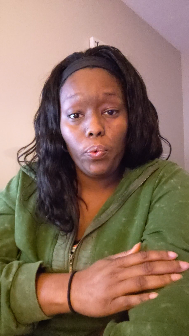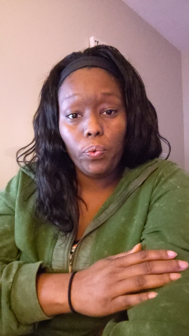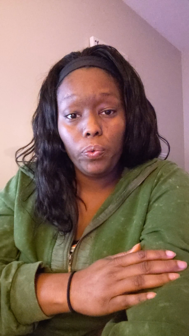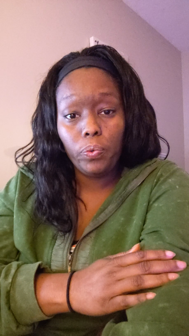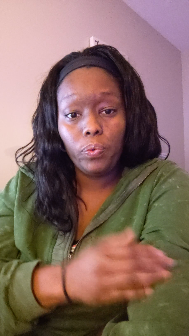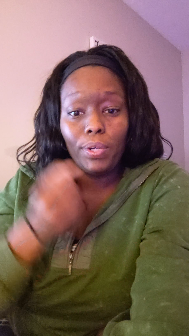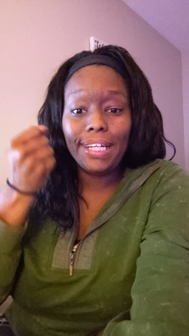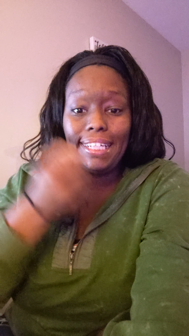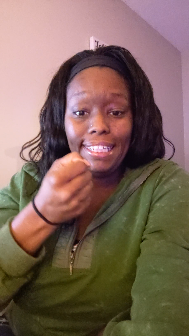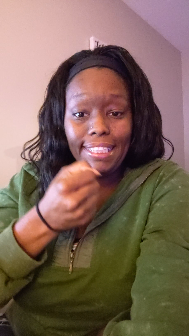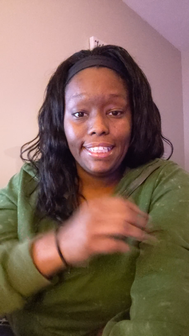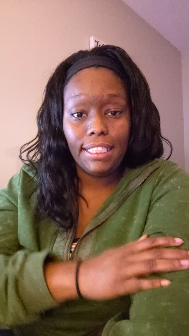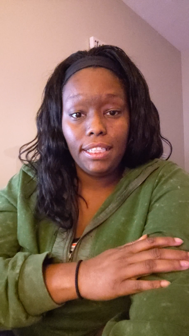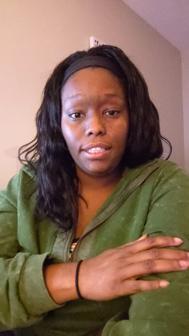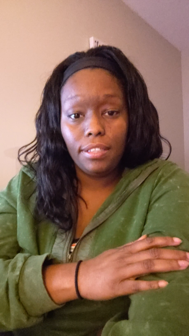hit